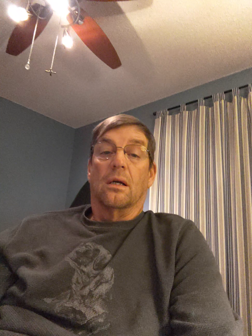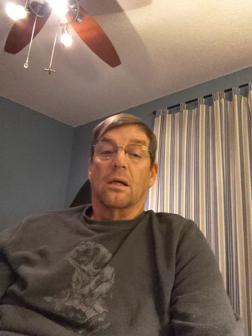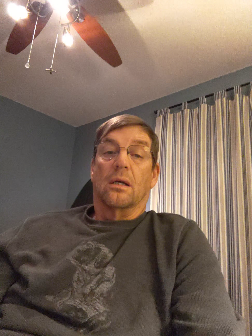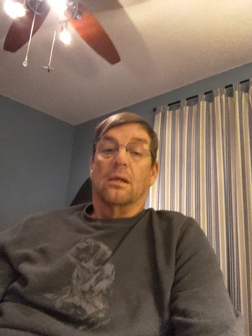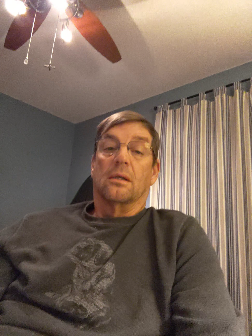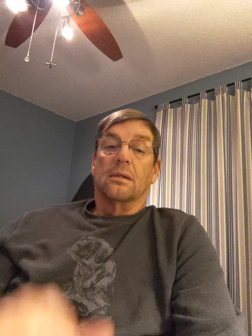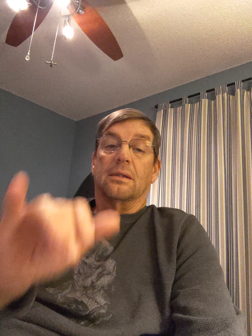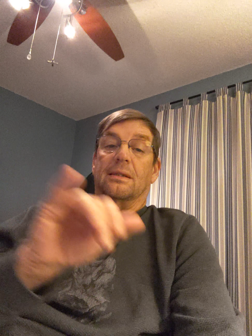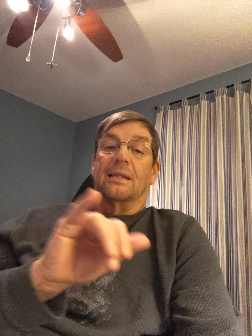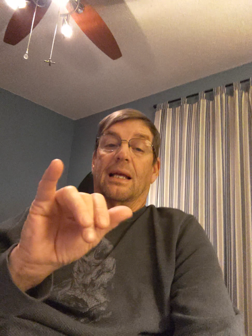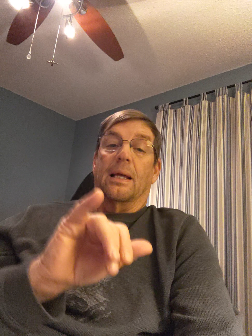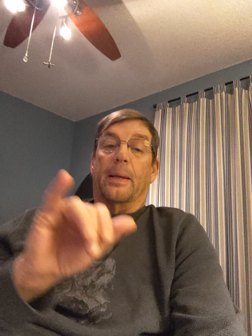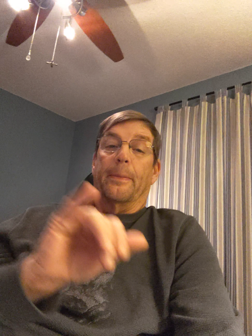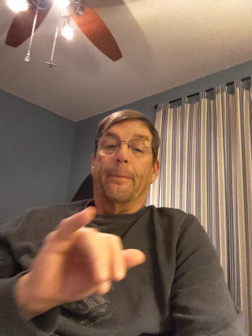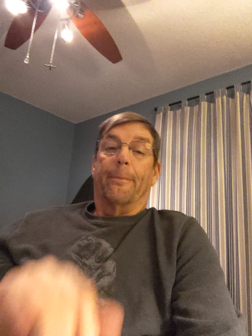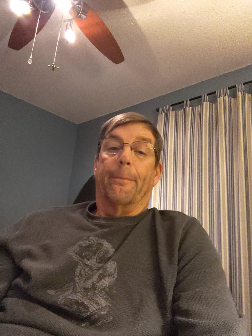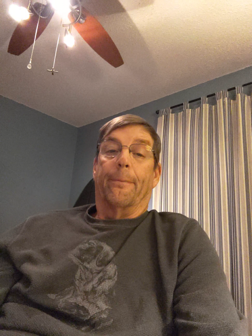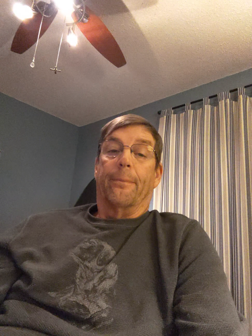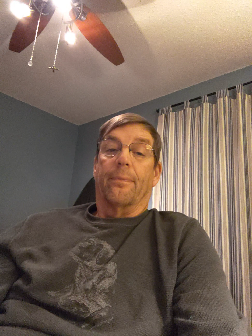same